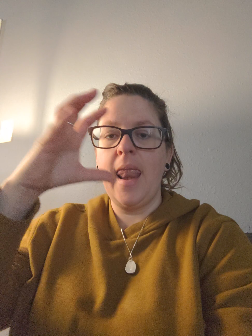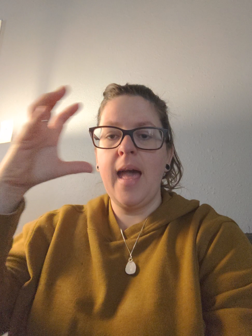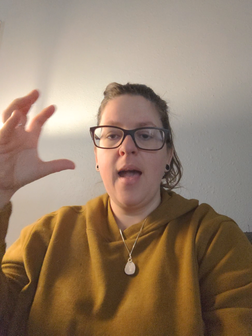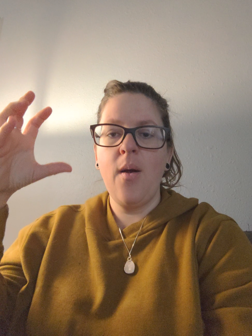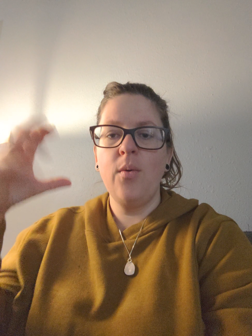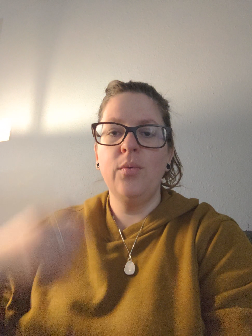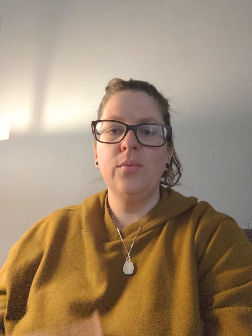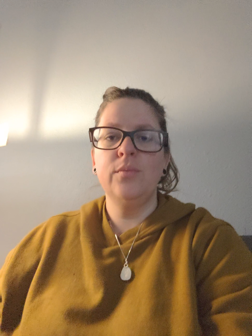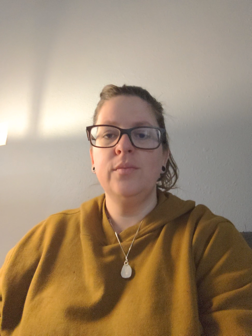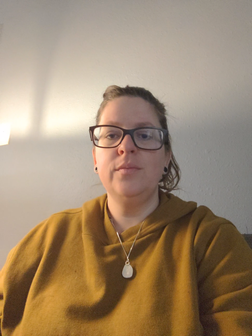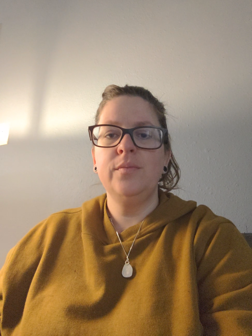cloud